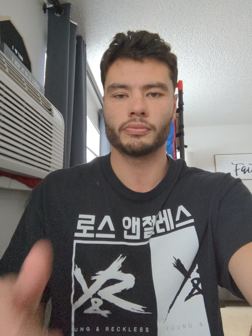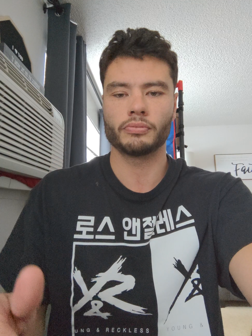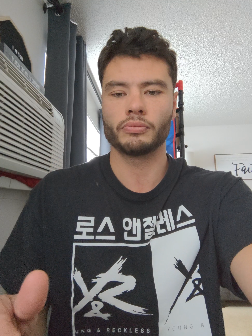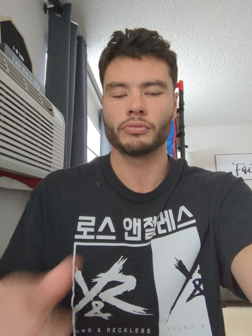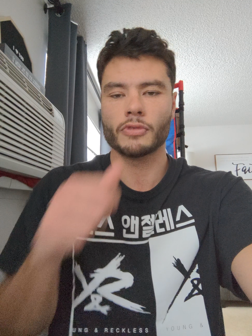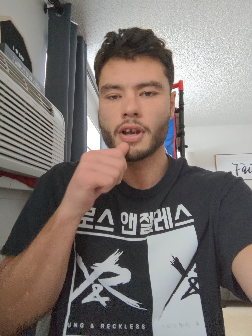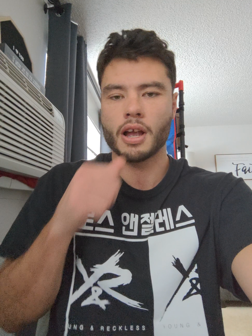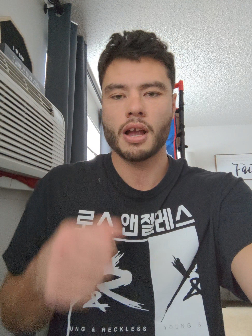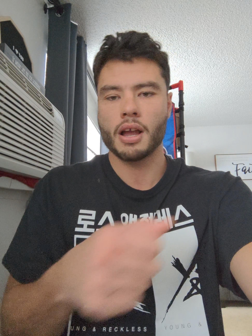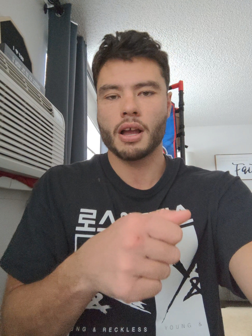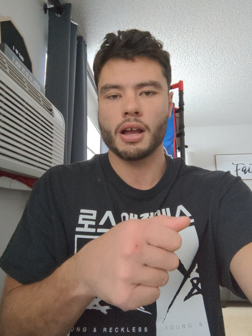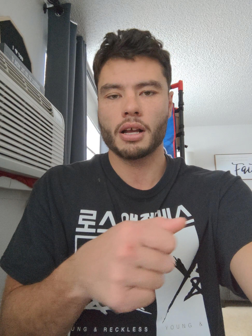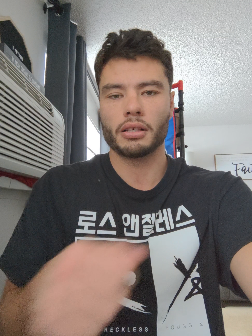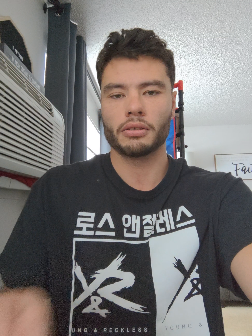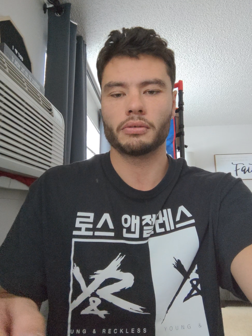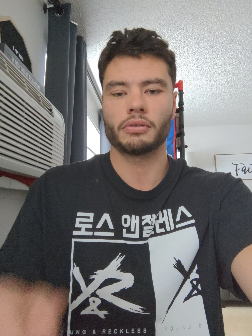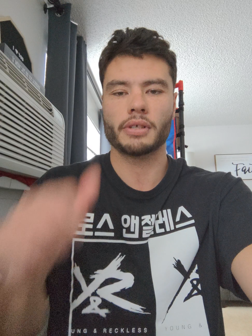hide